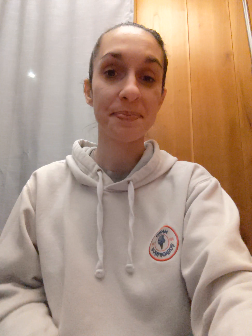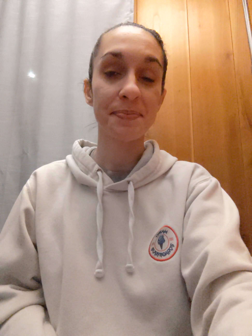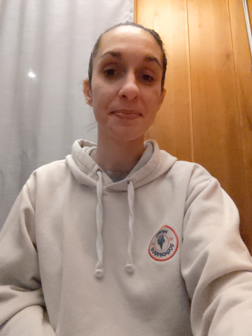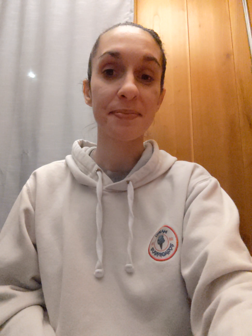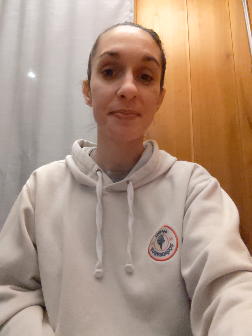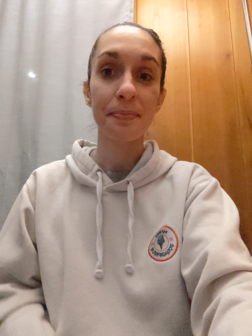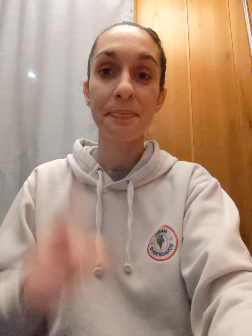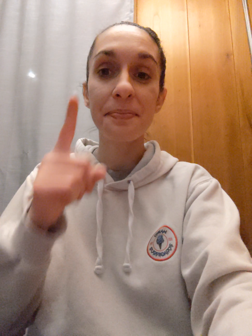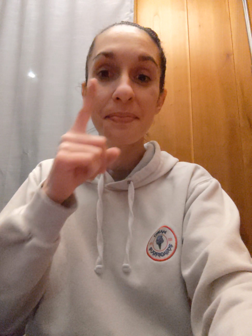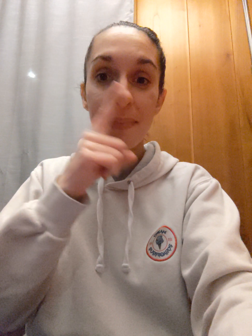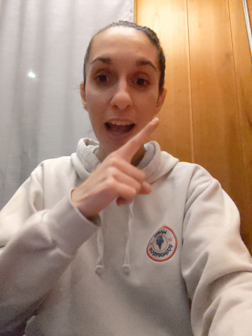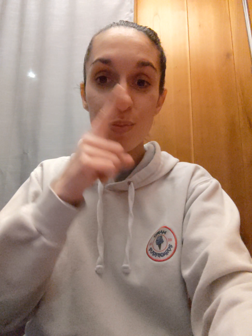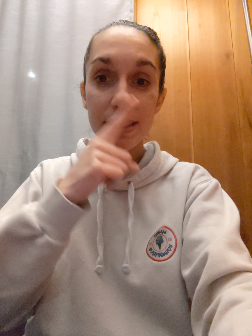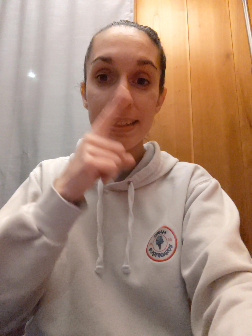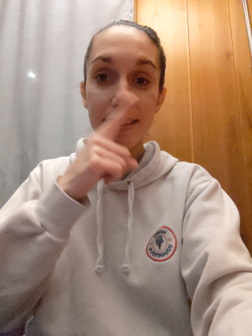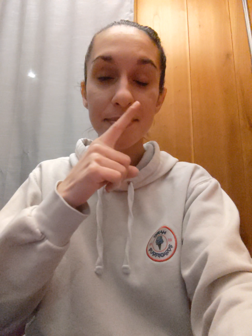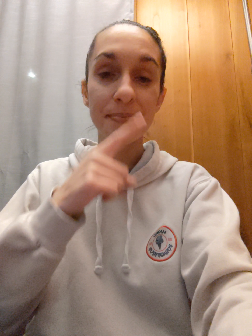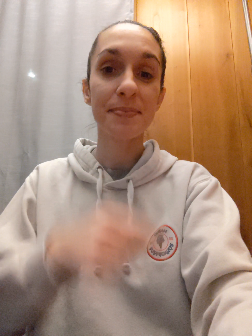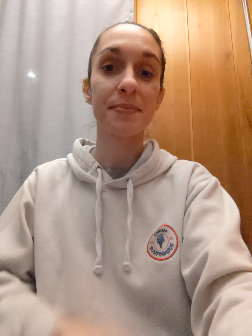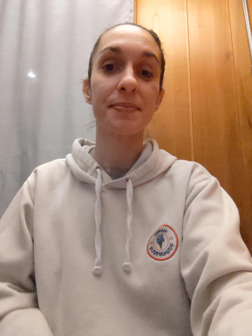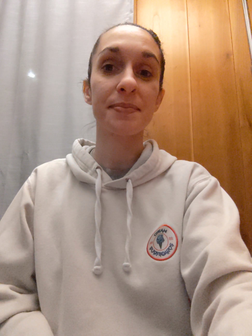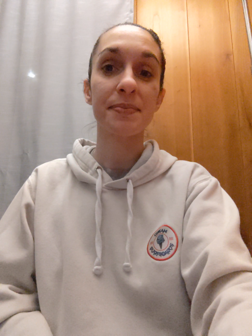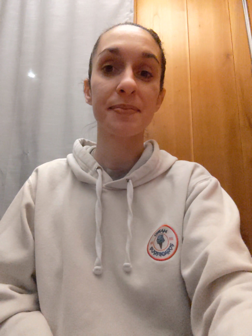mouse